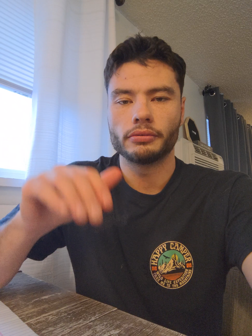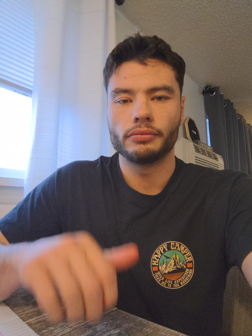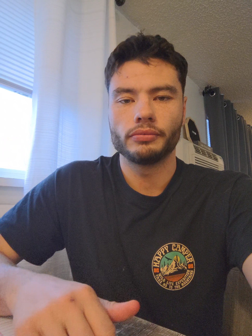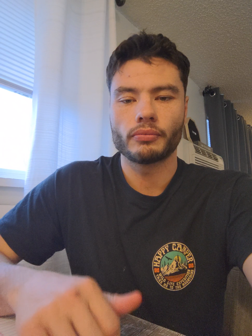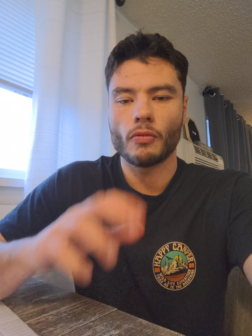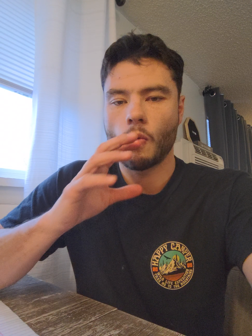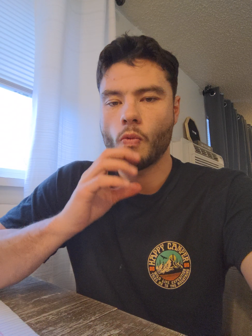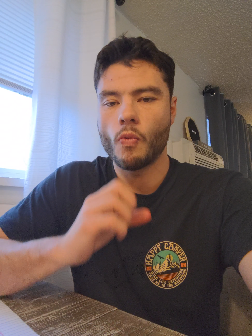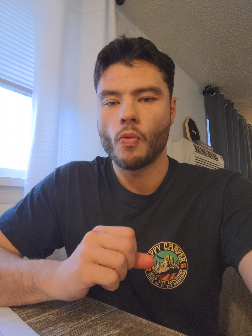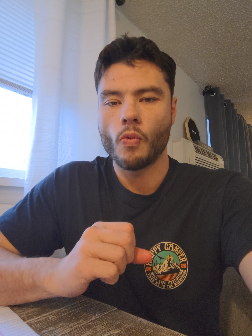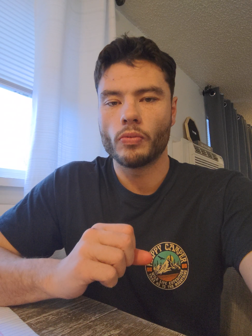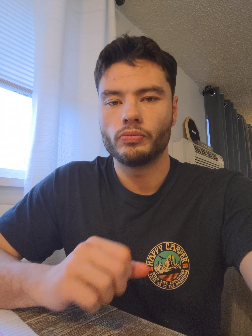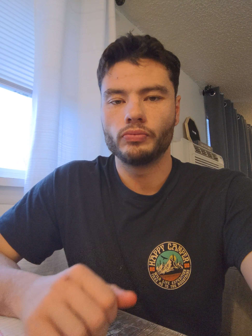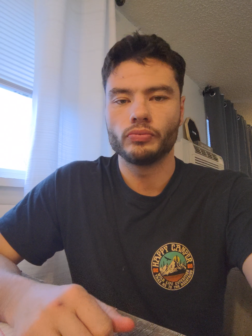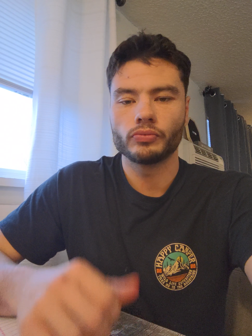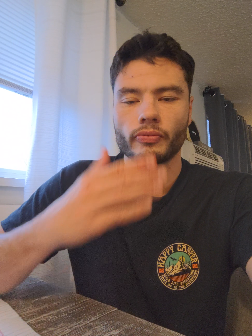old